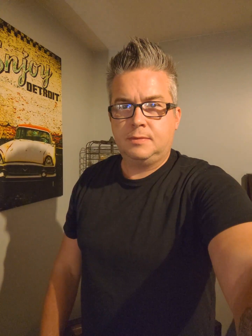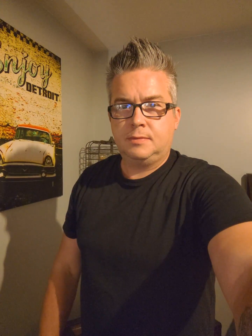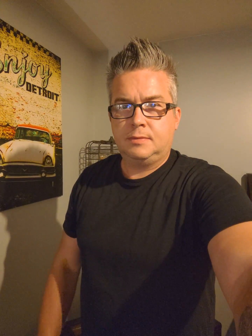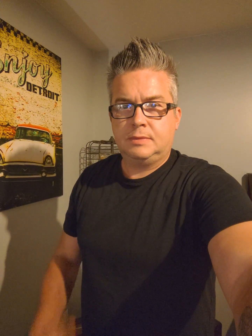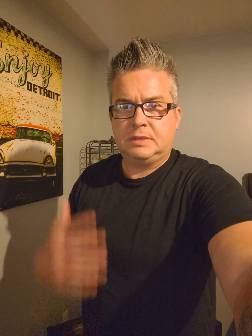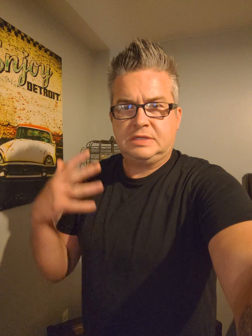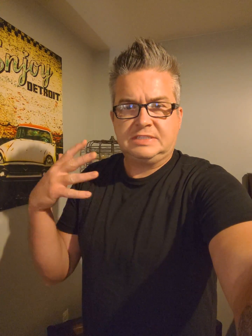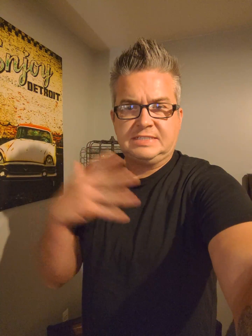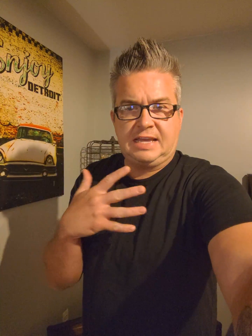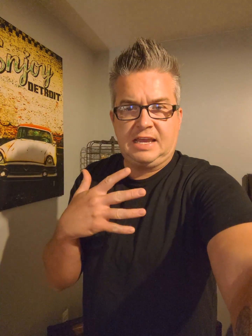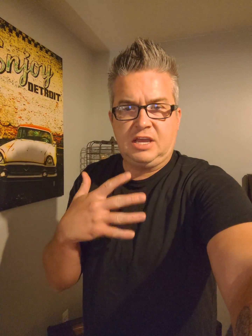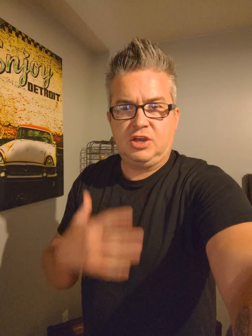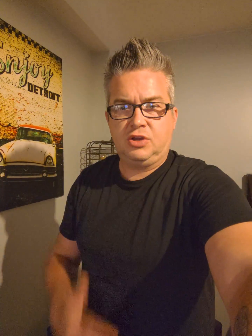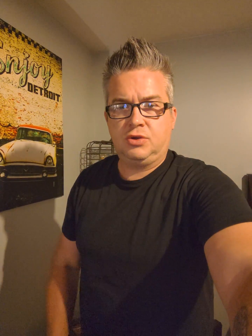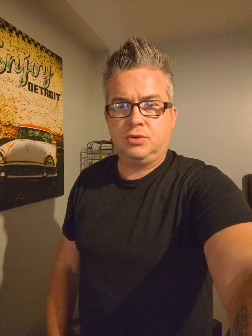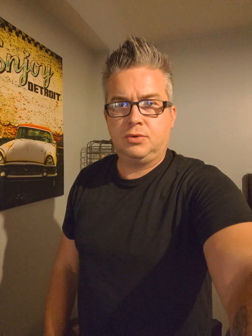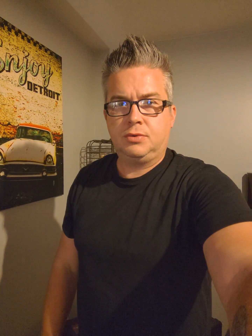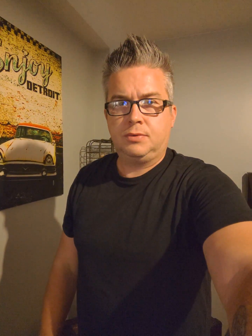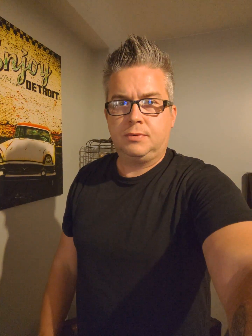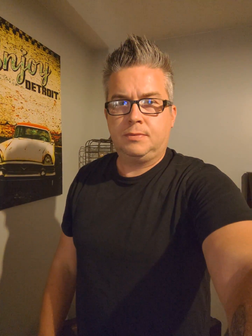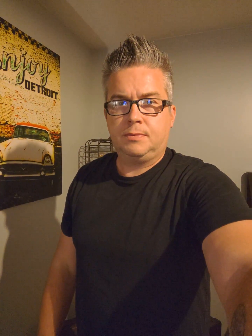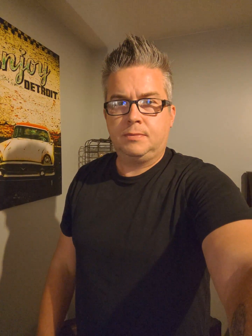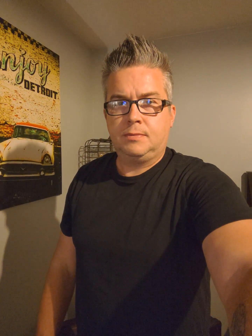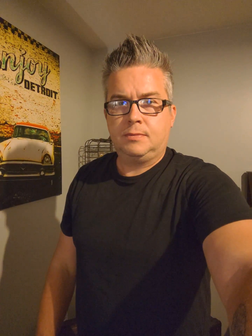scared